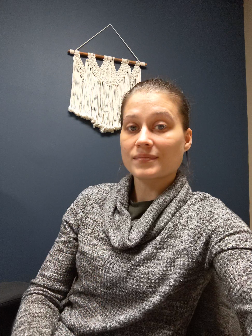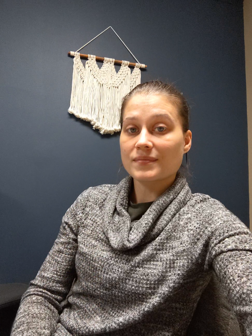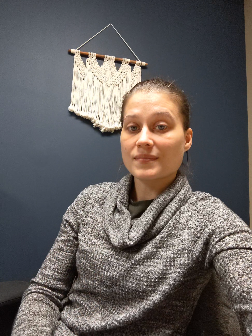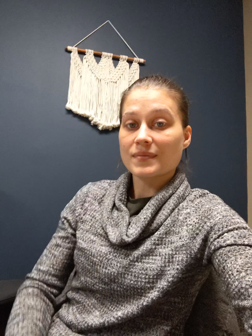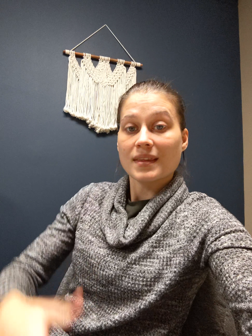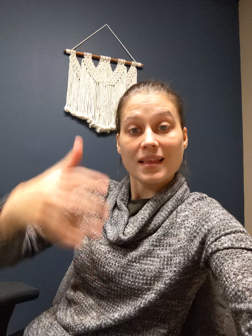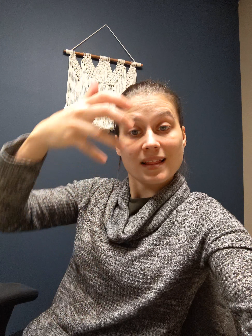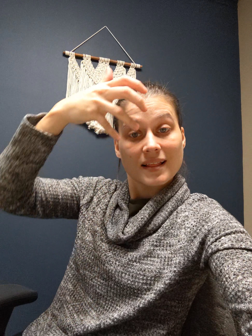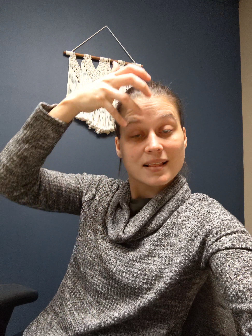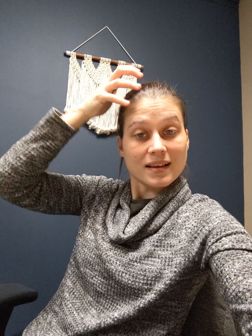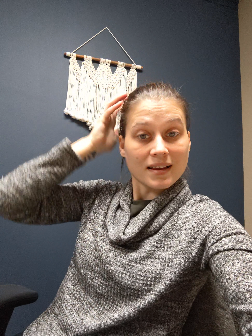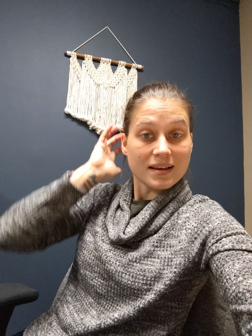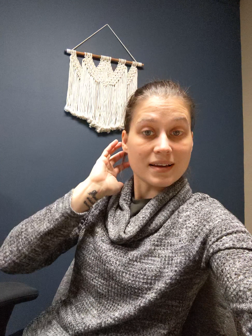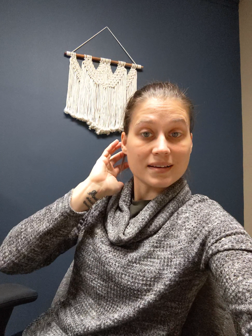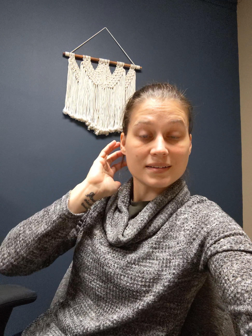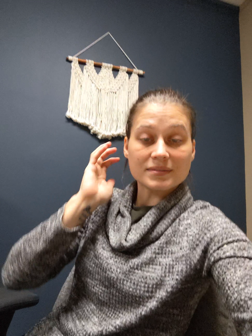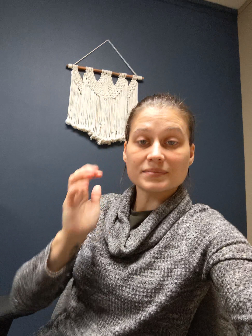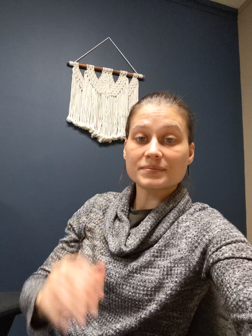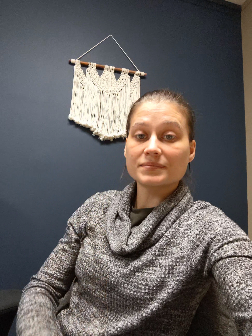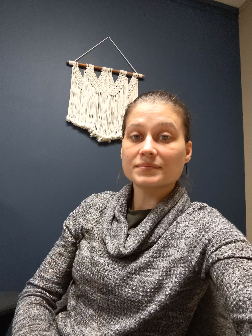lion